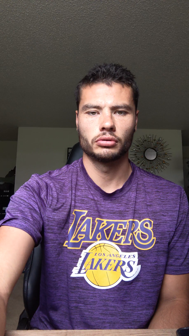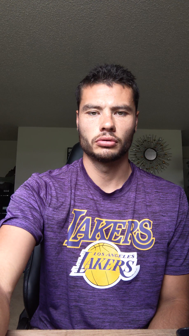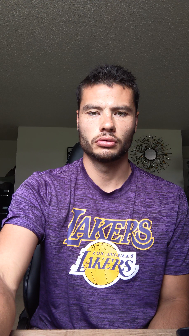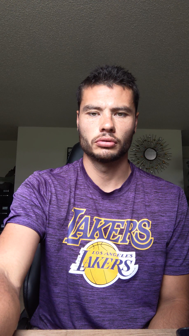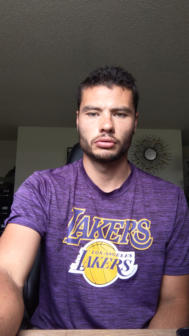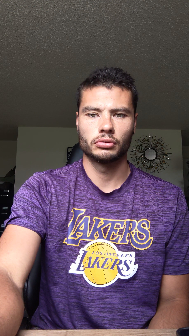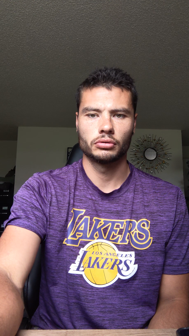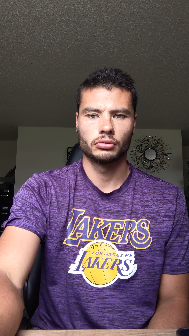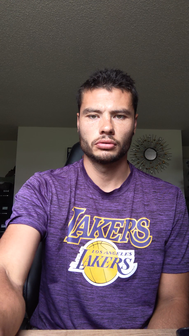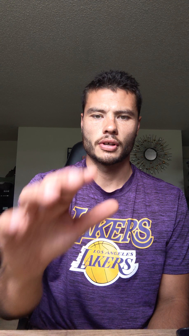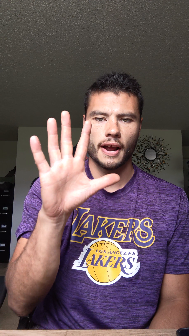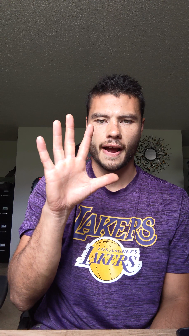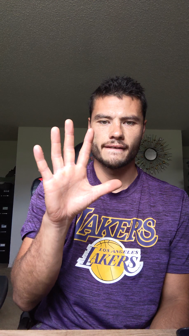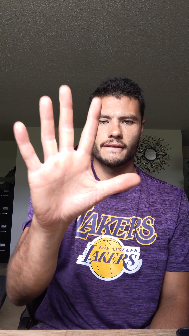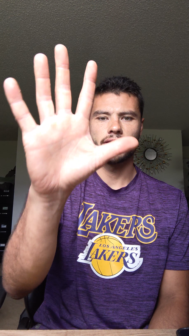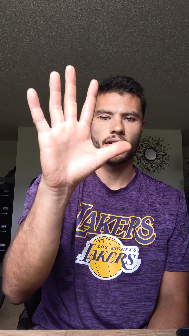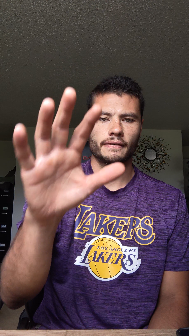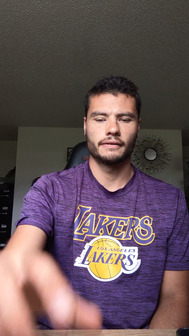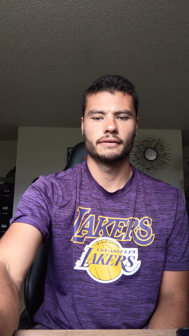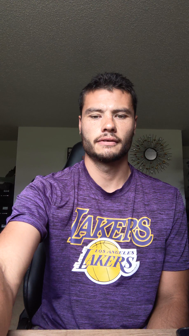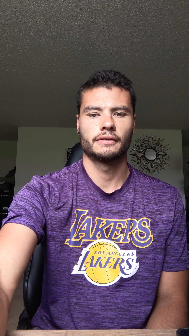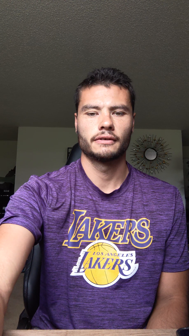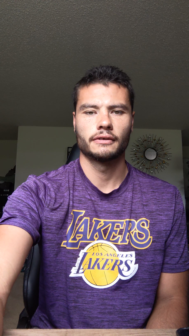give me five